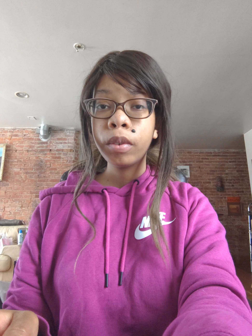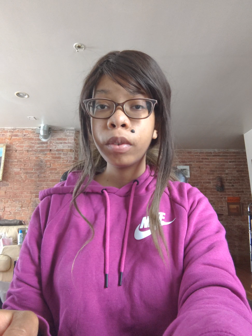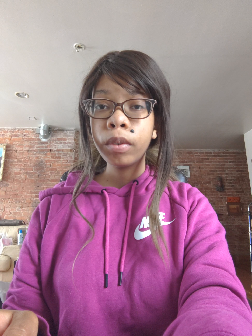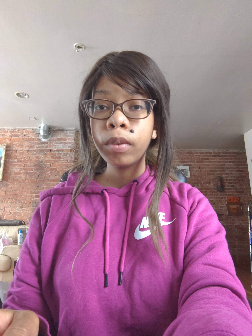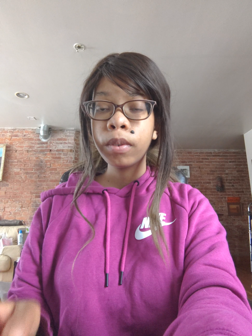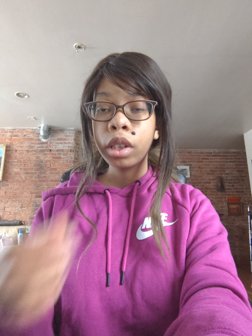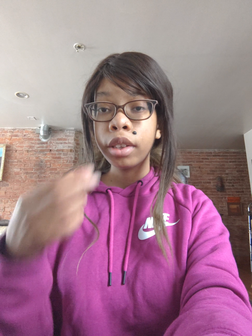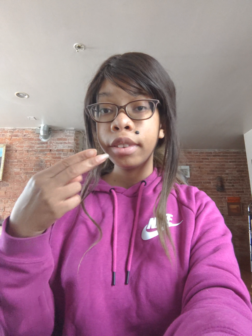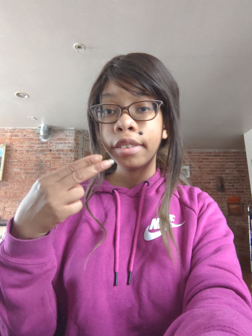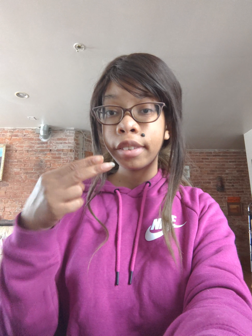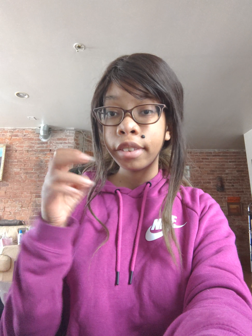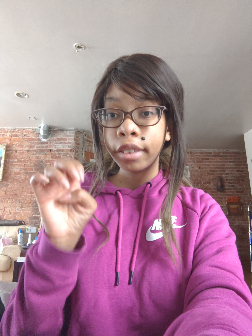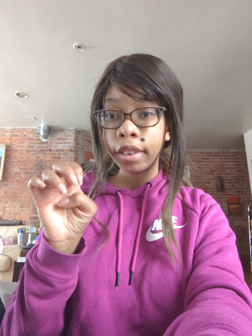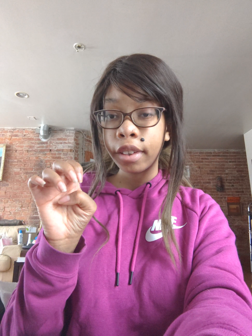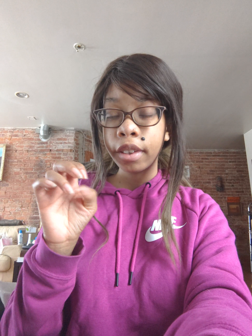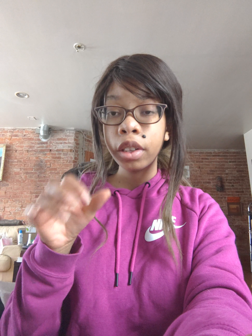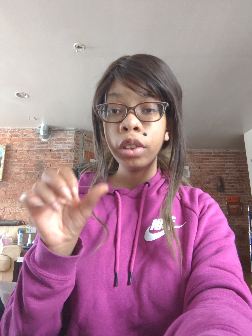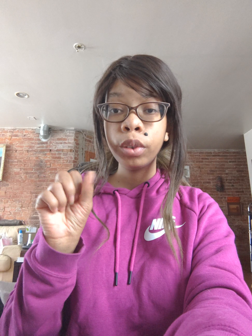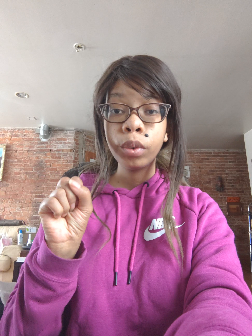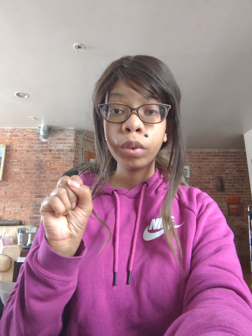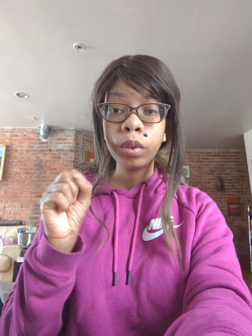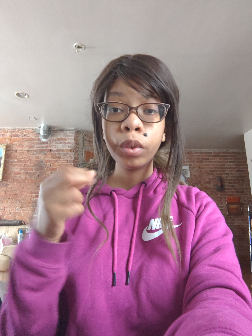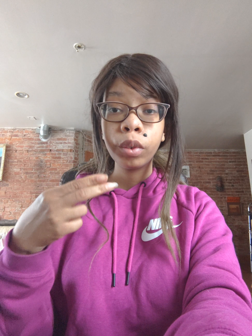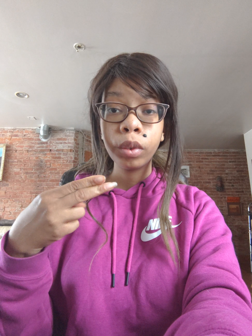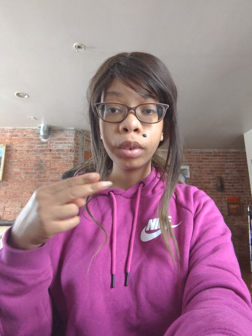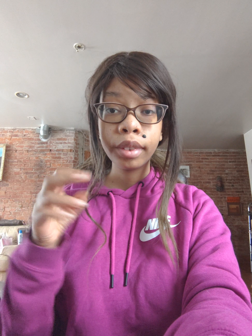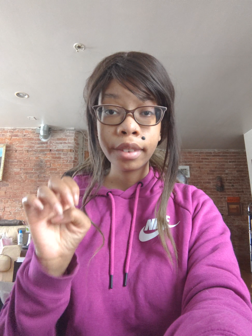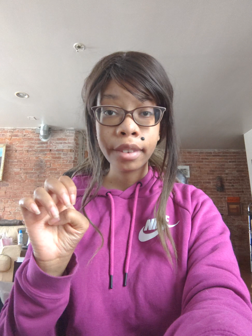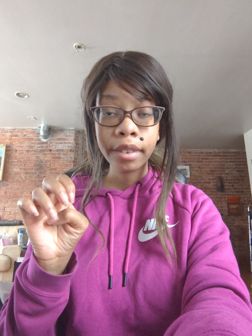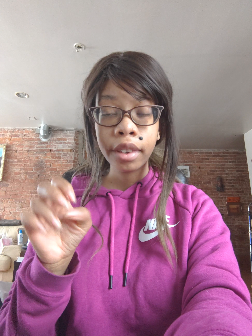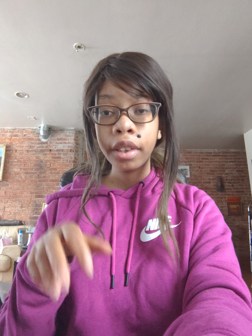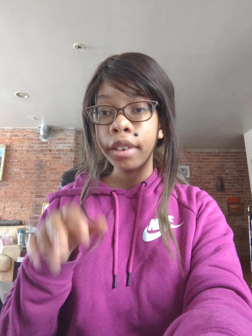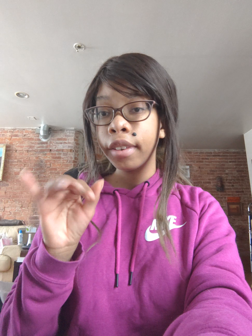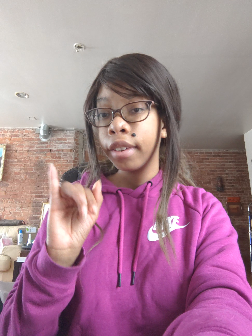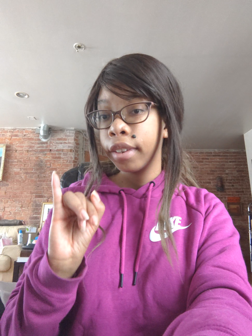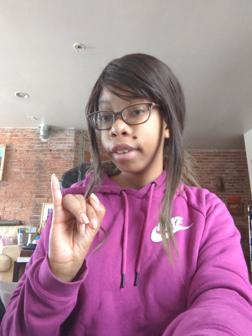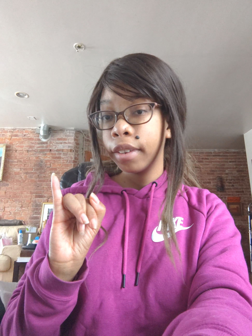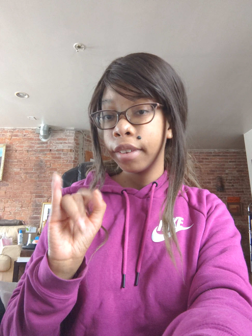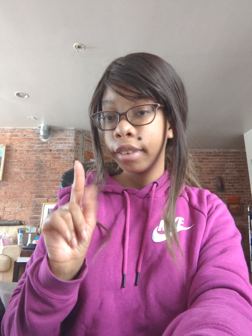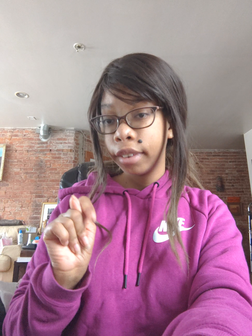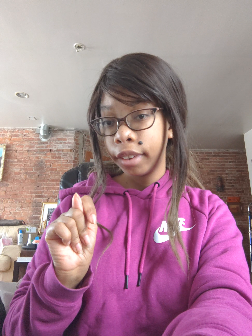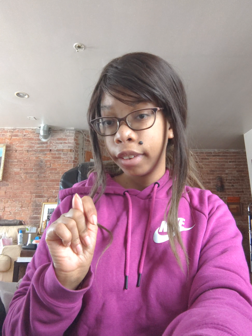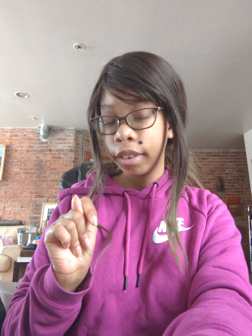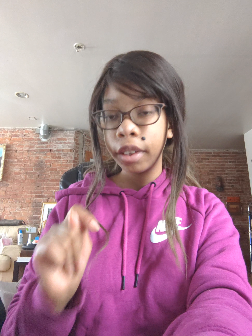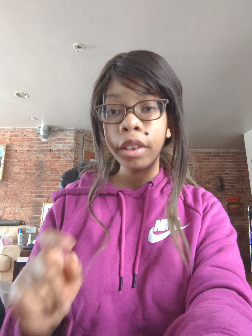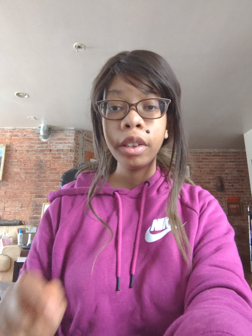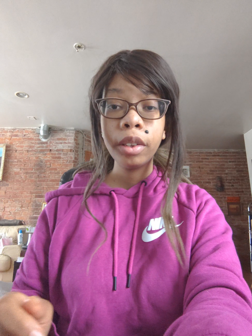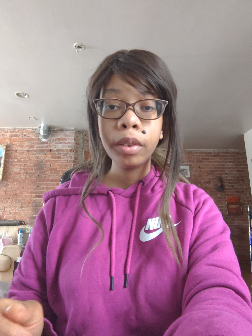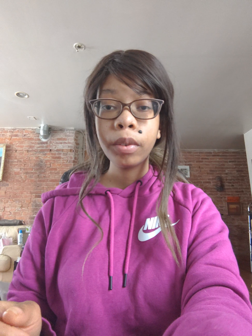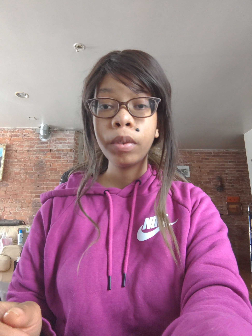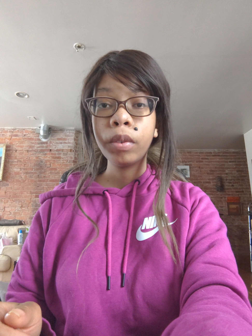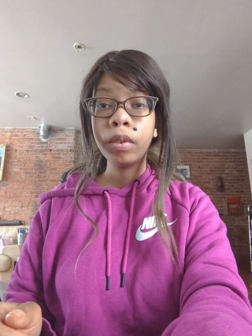he/she/it